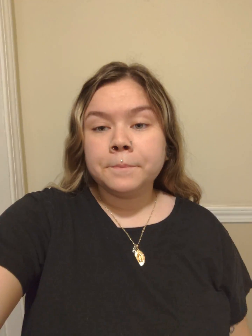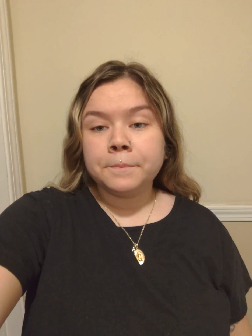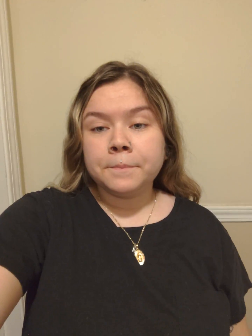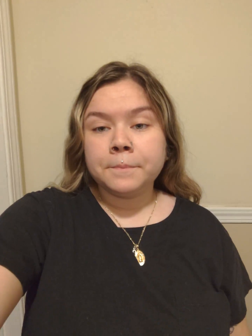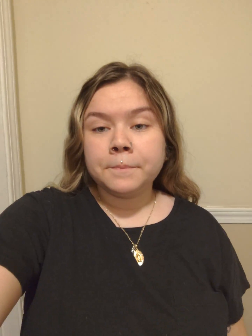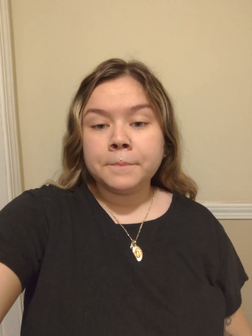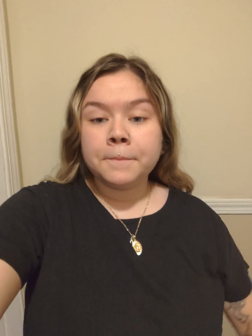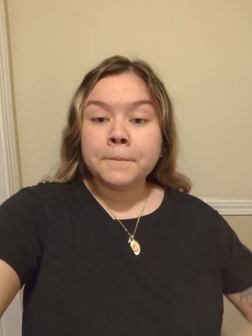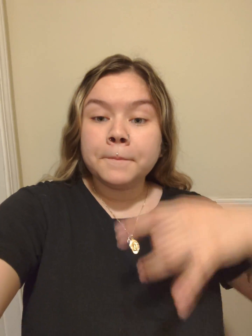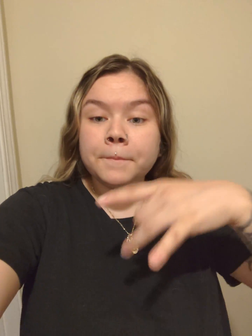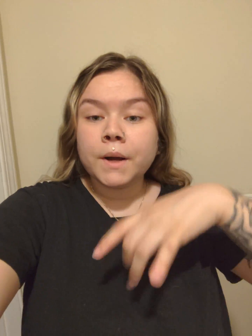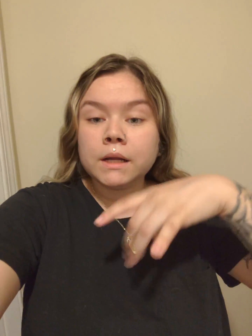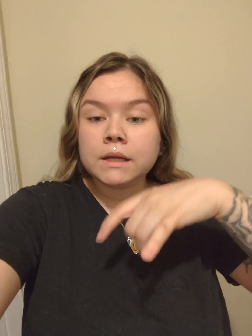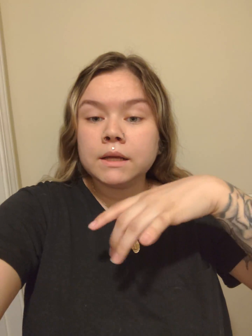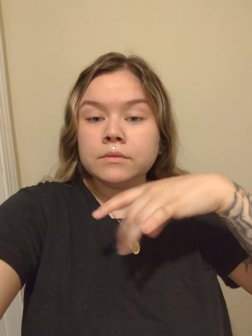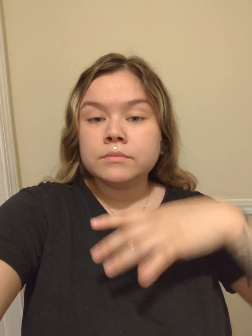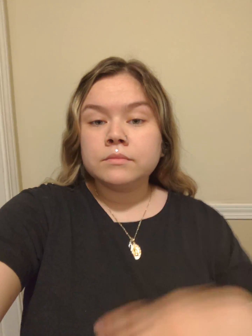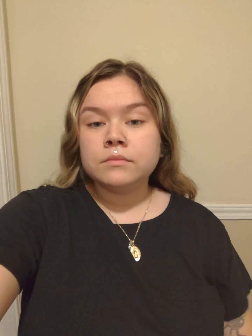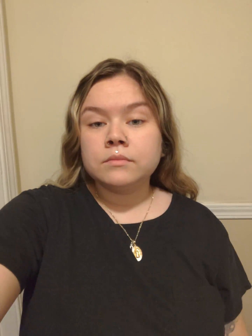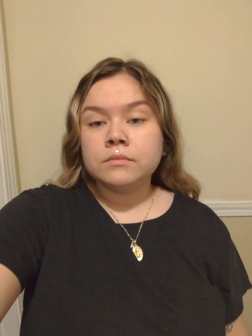pumpkin